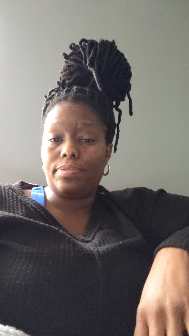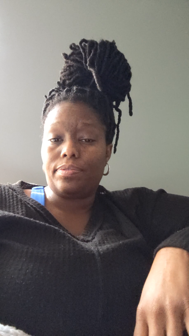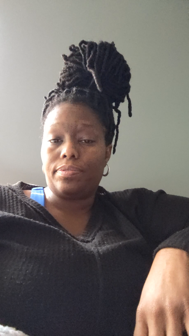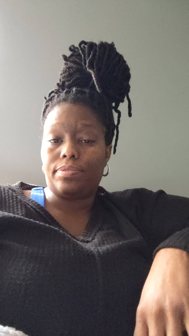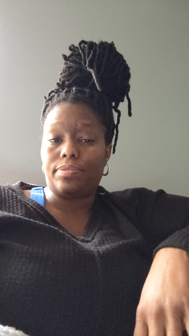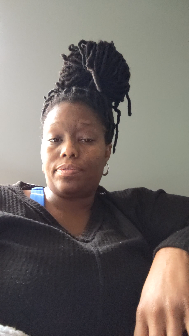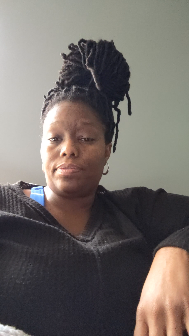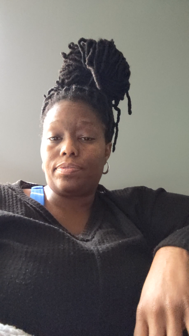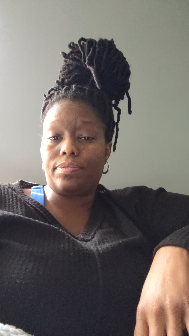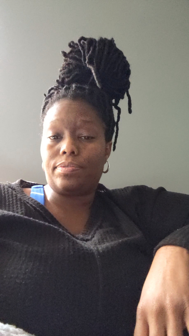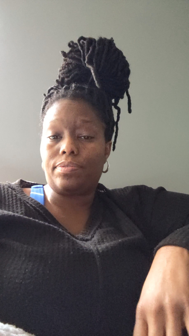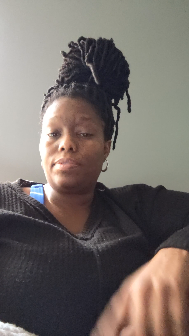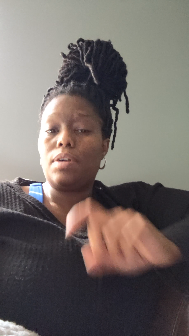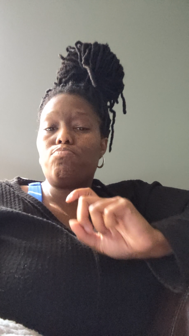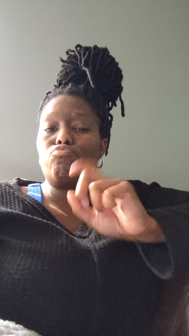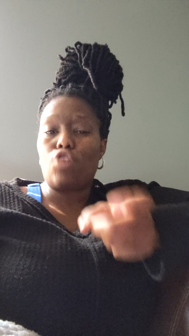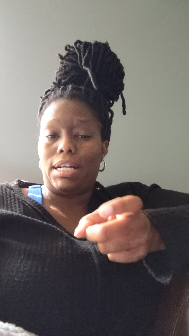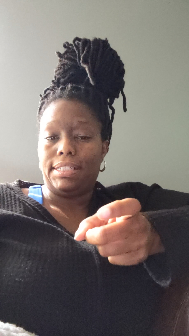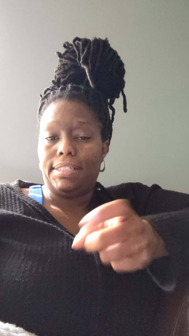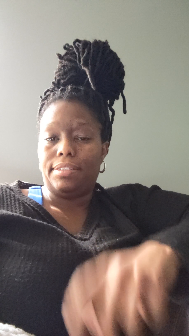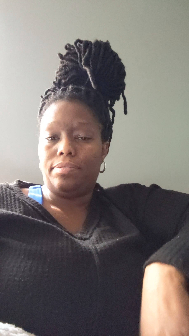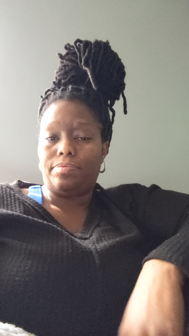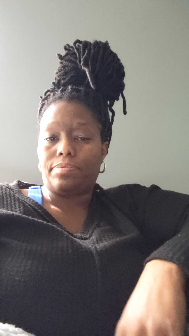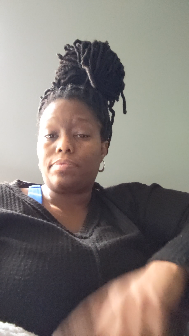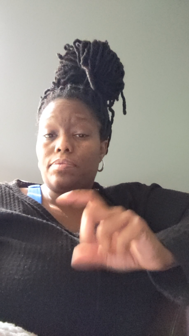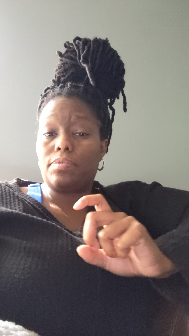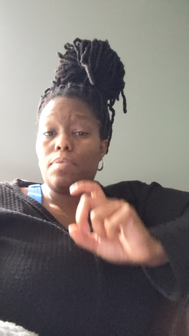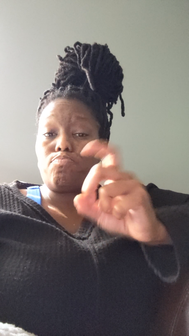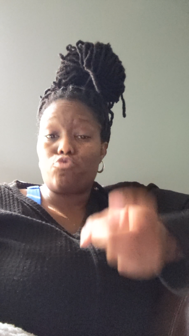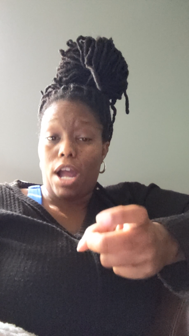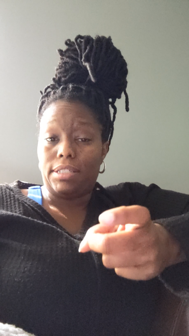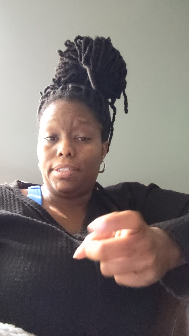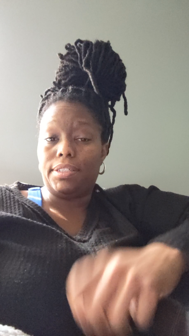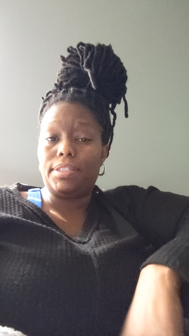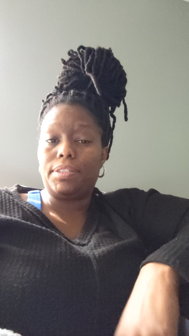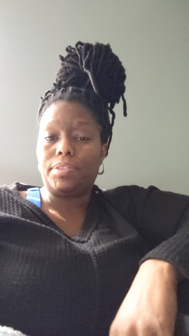present